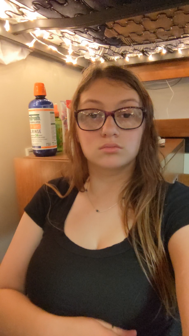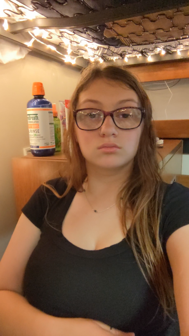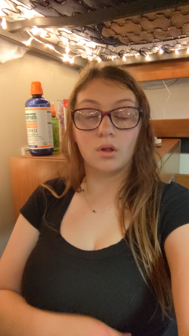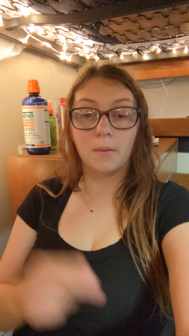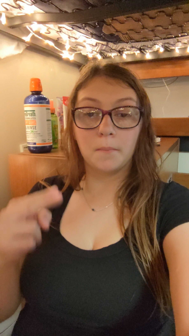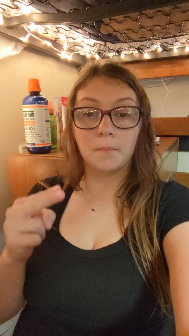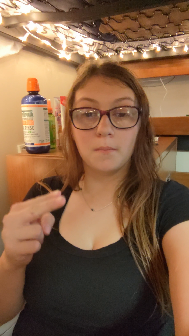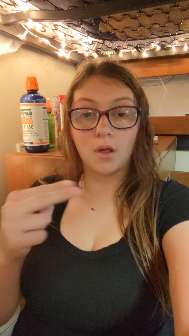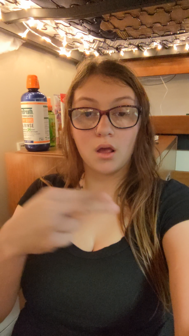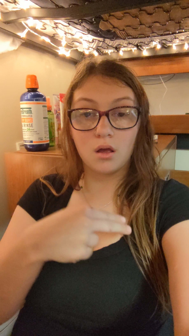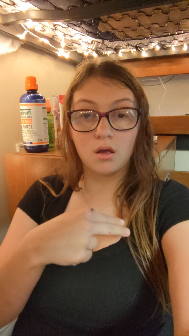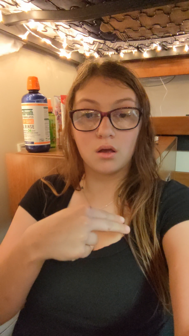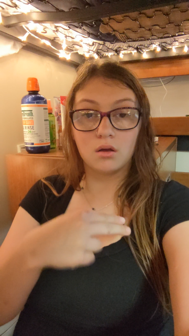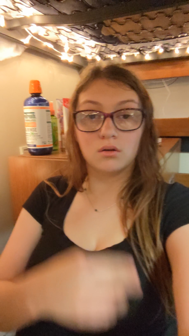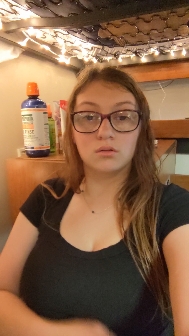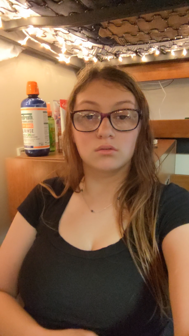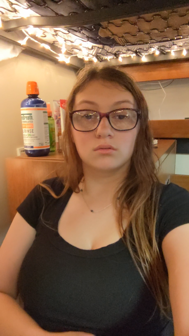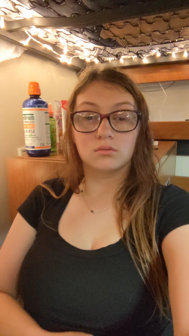belt